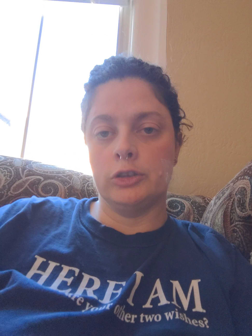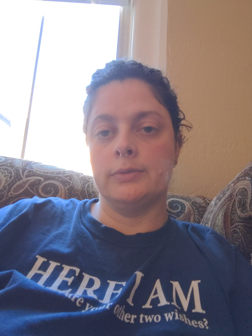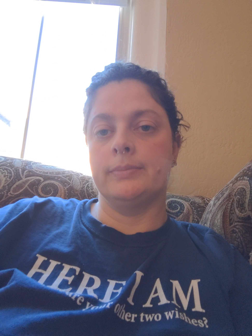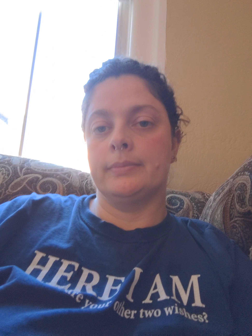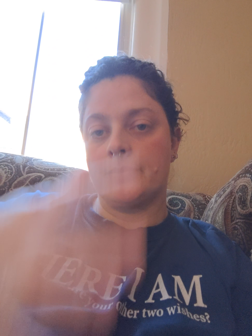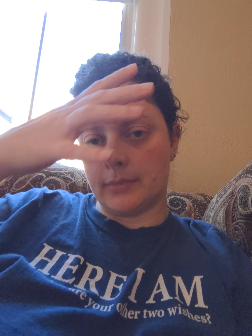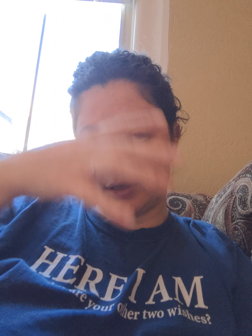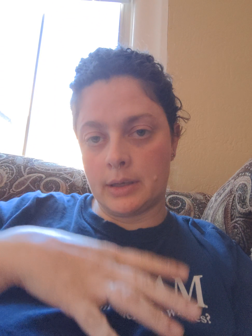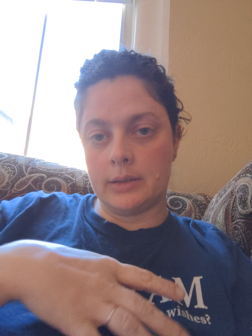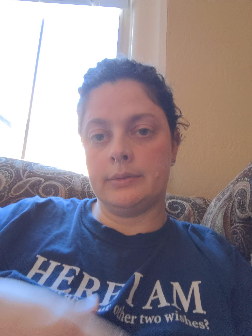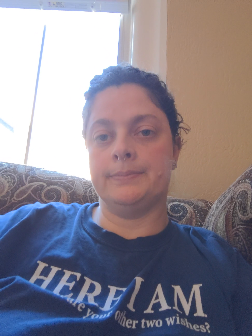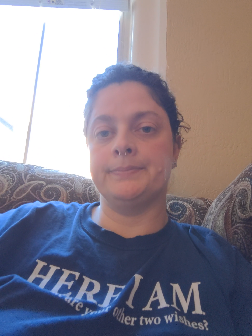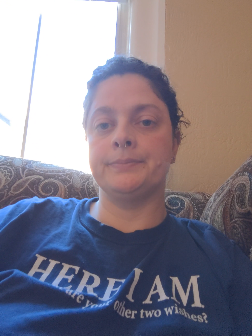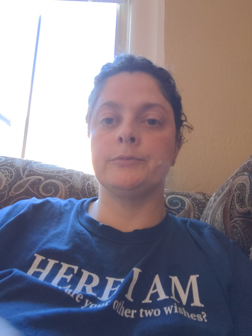man